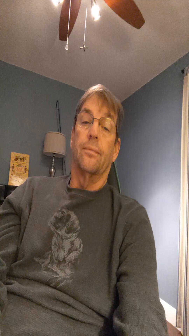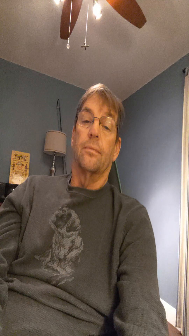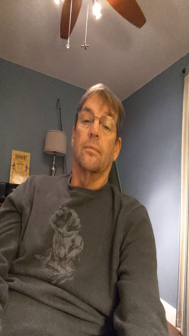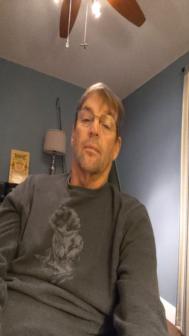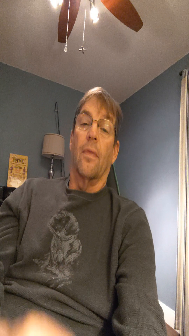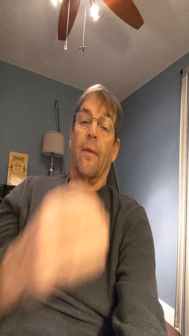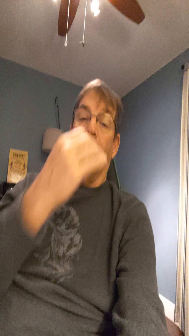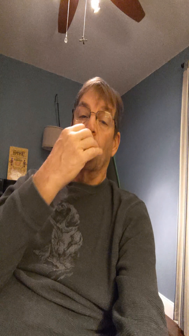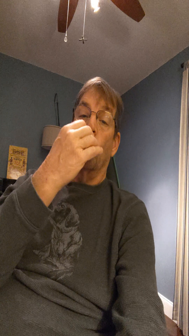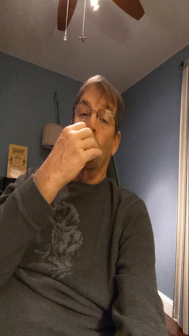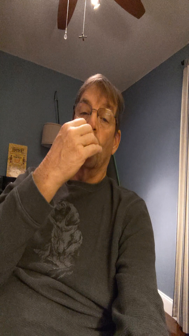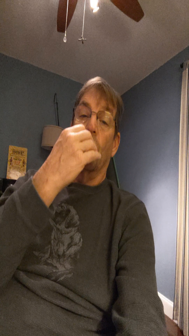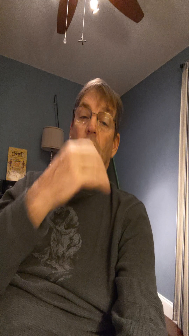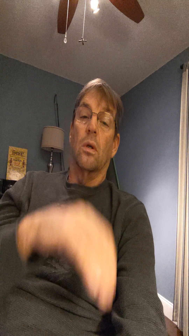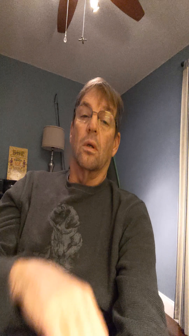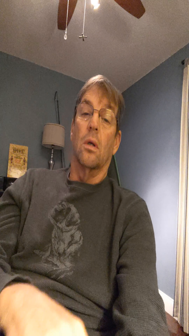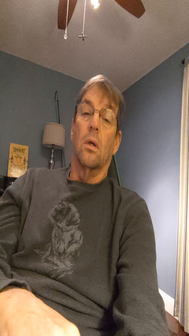food